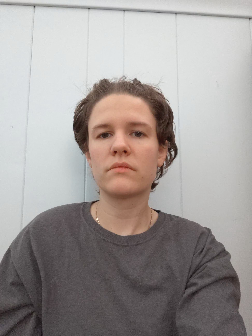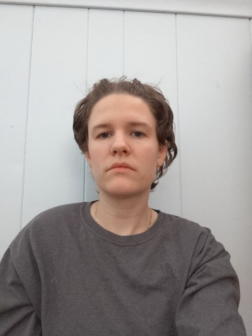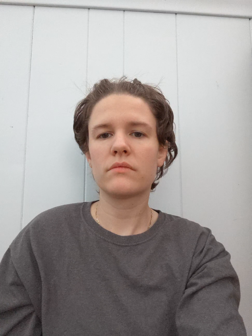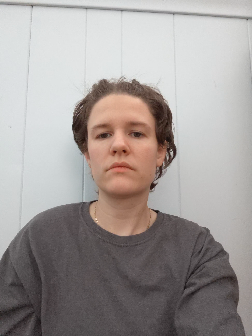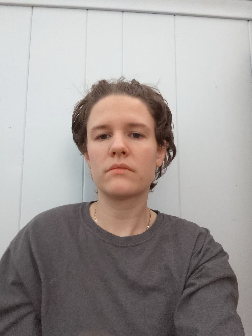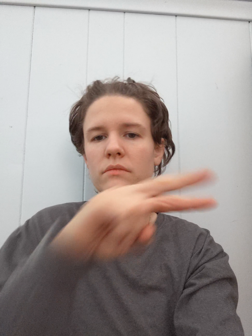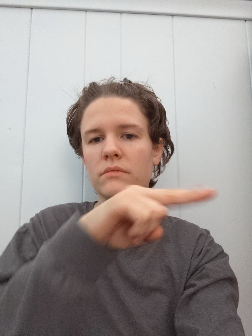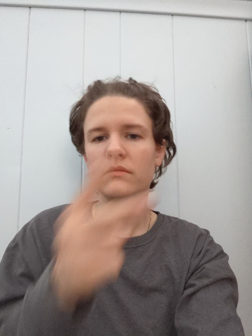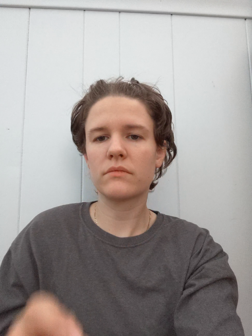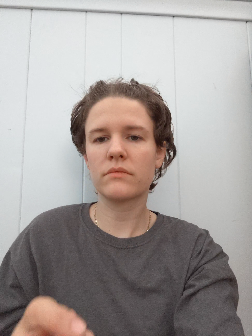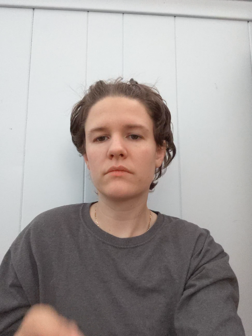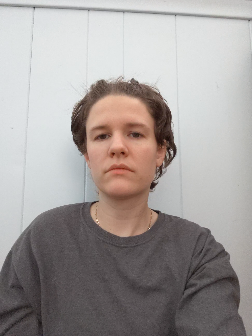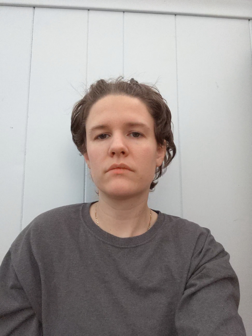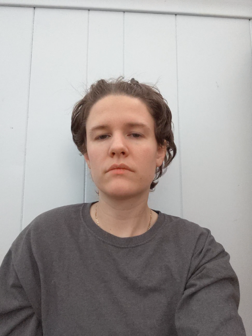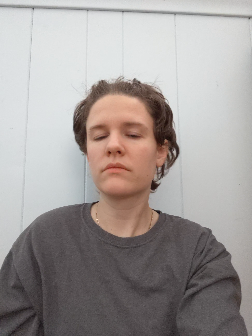fall